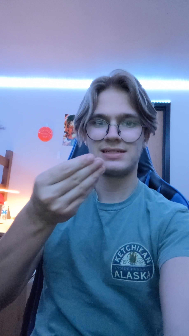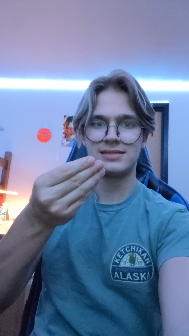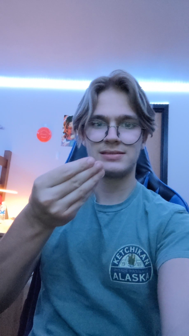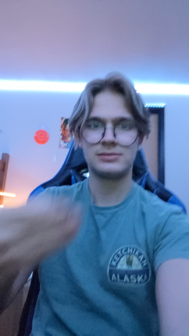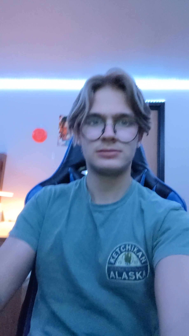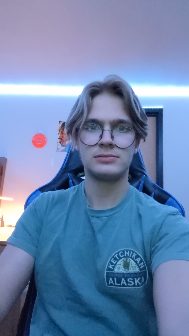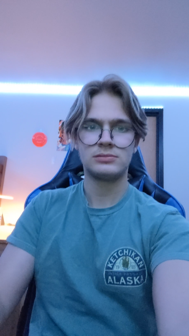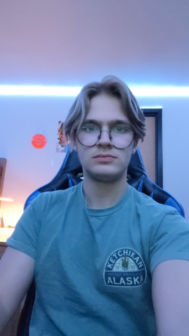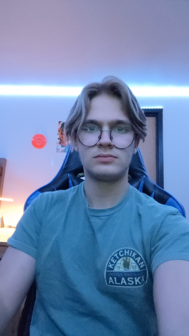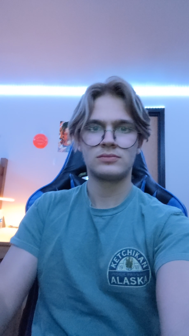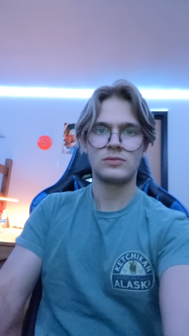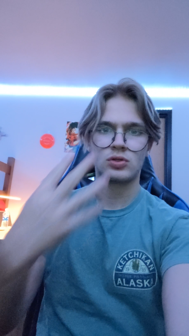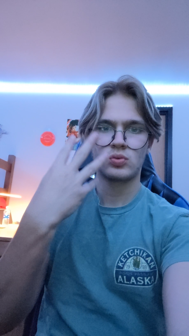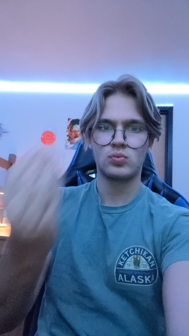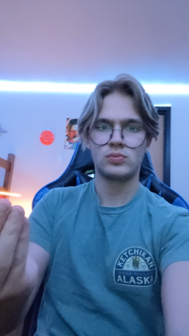got to